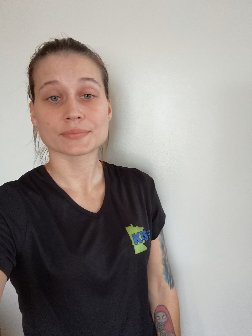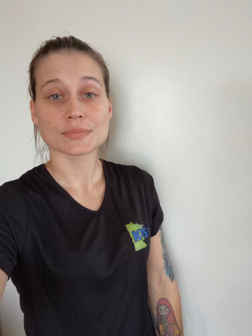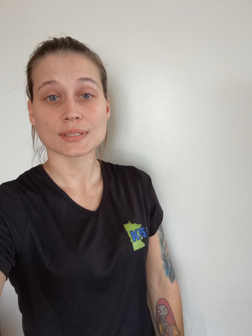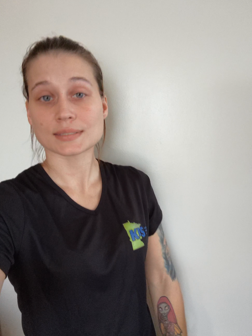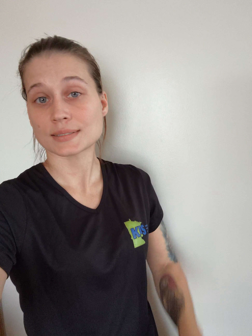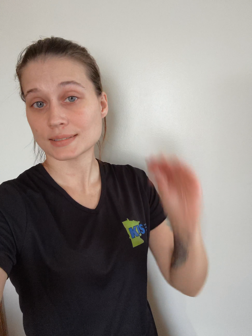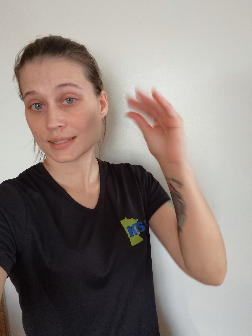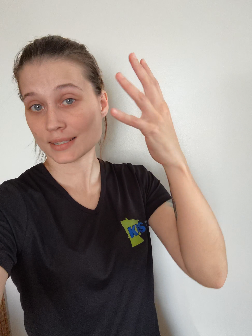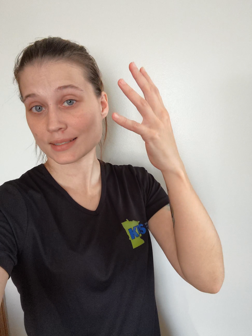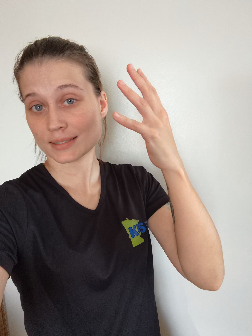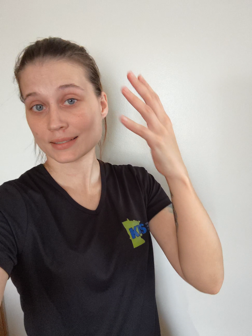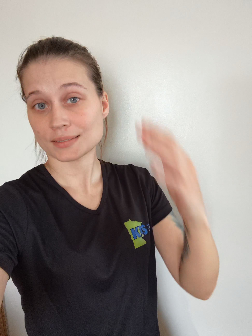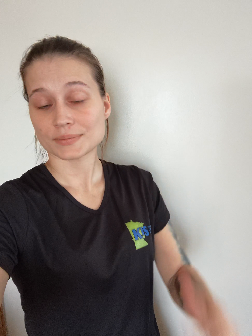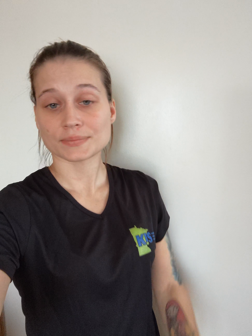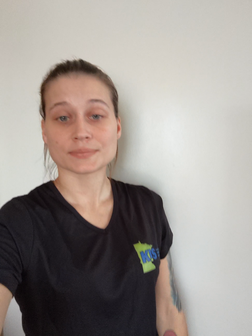sun